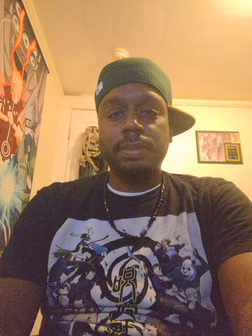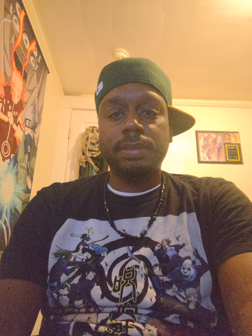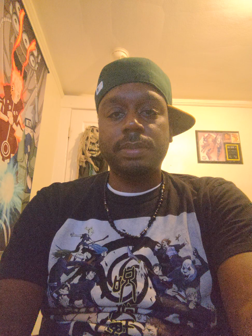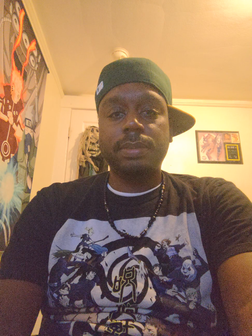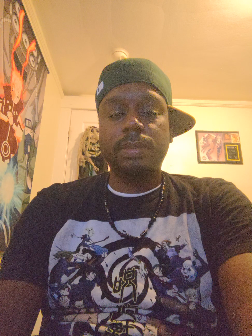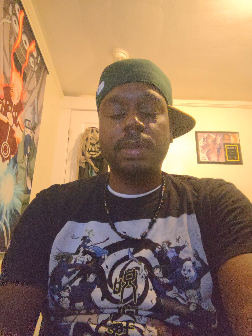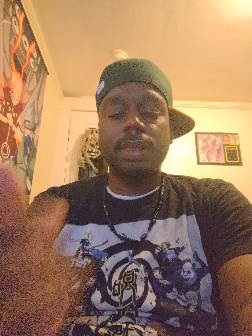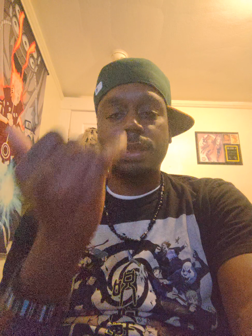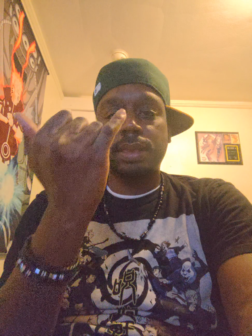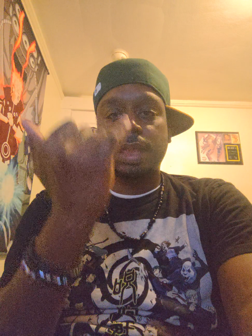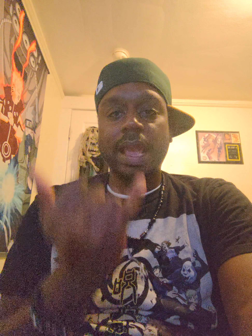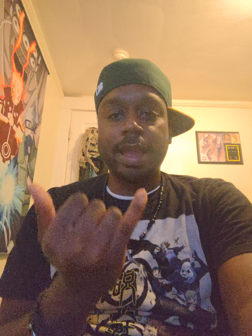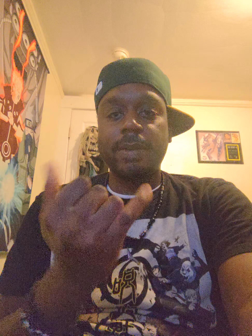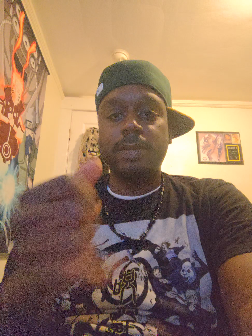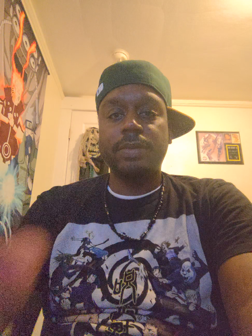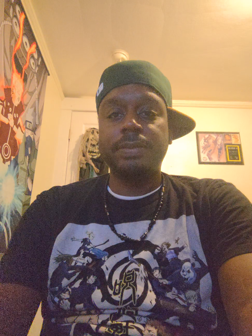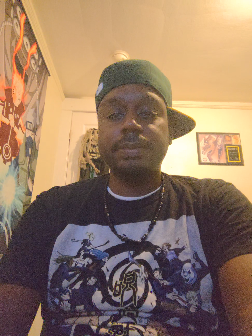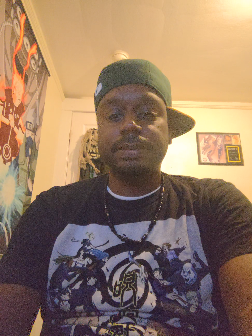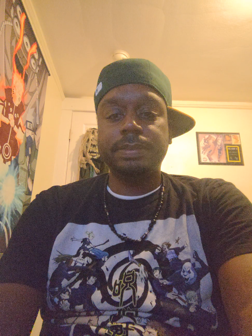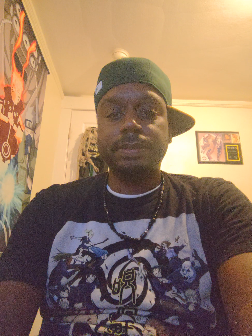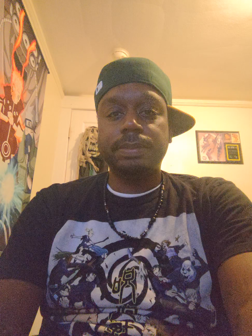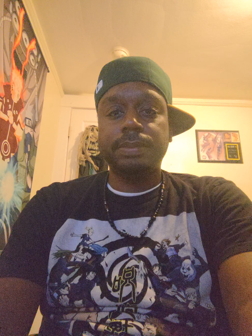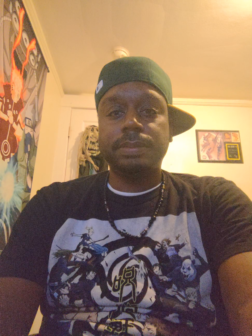now